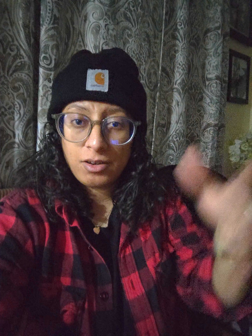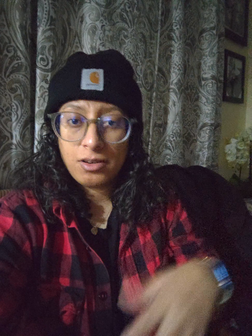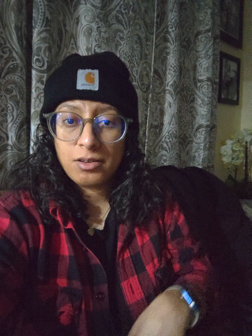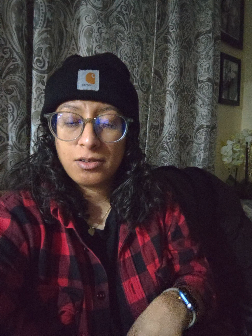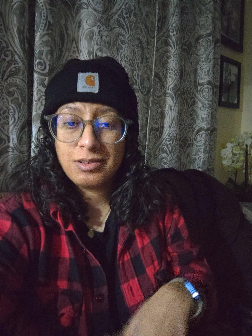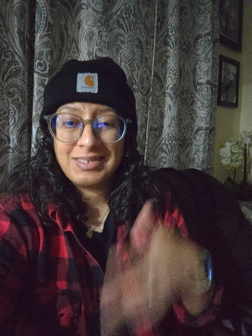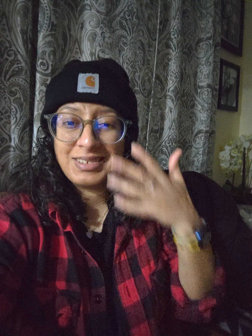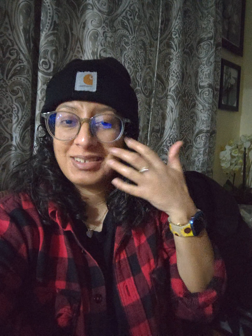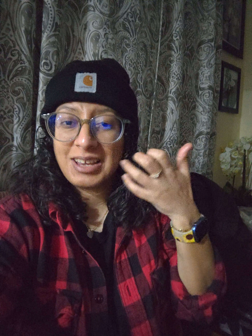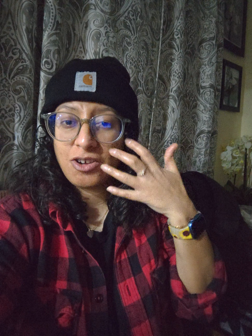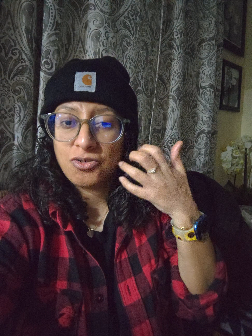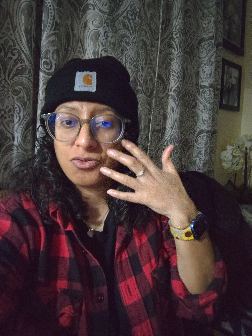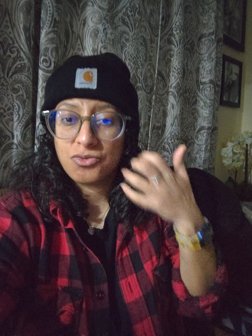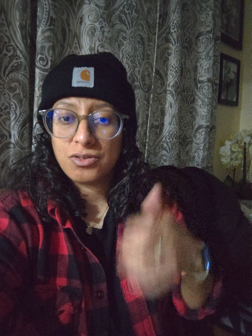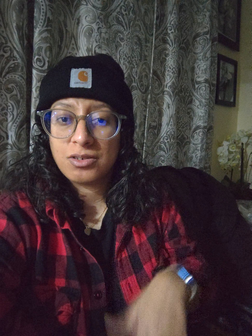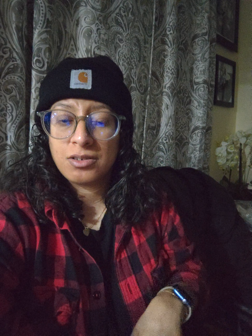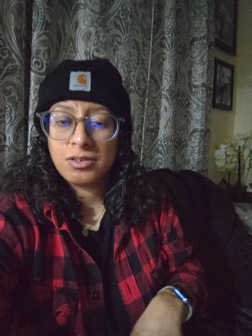tiger